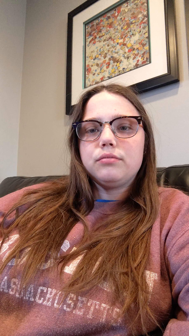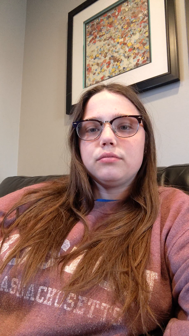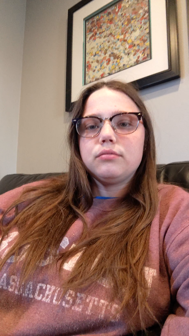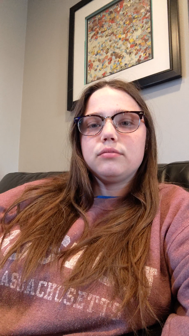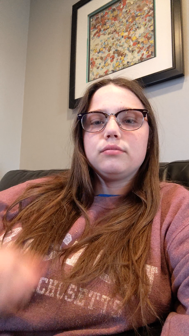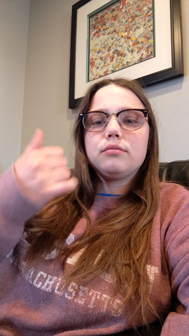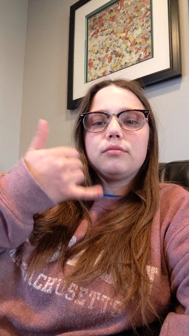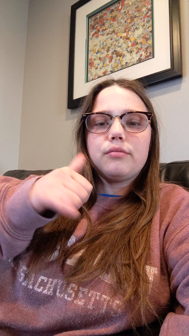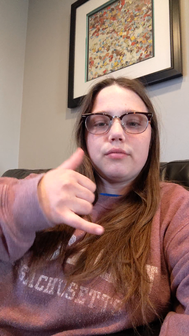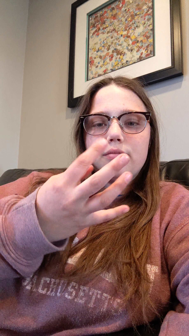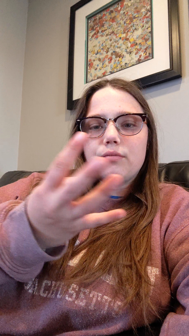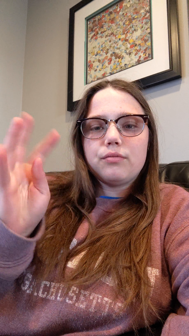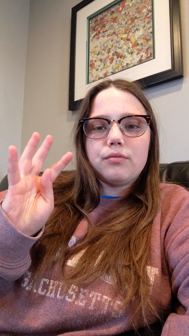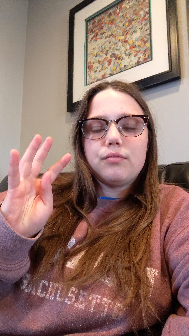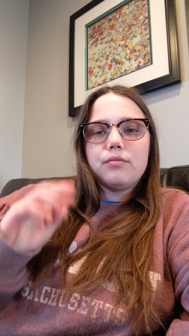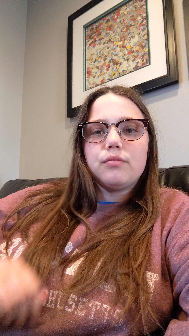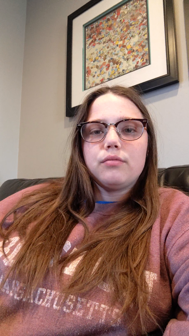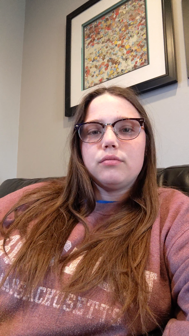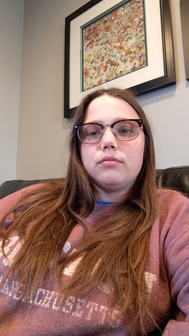playpen